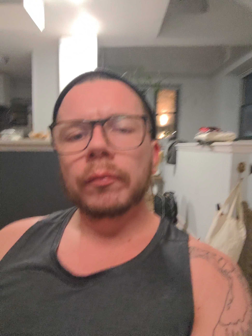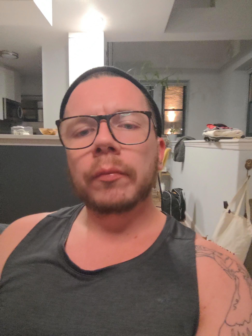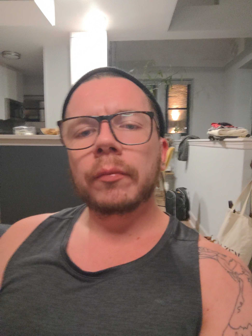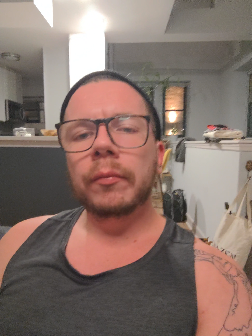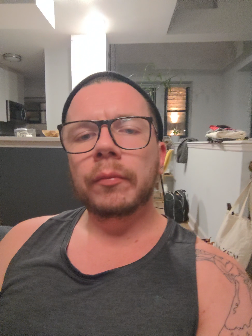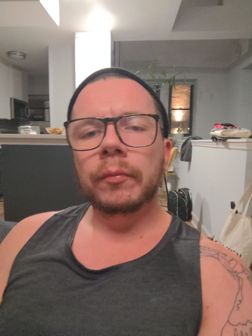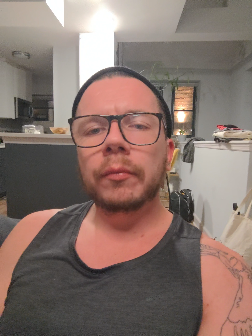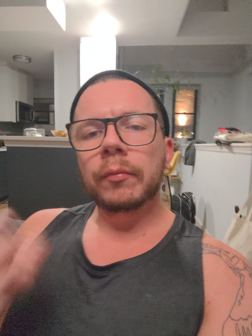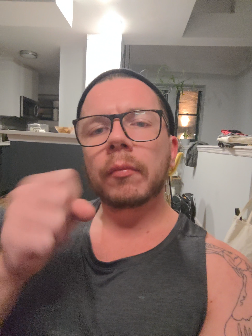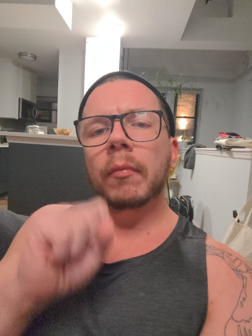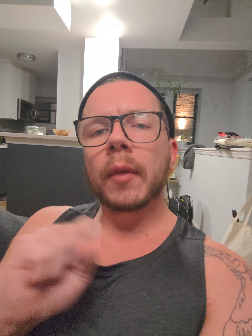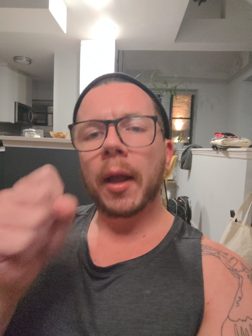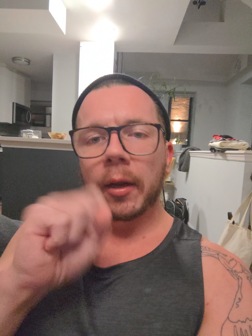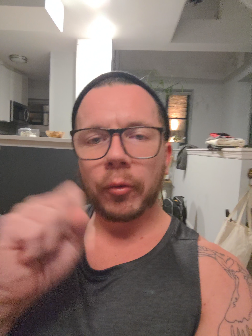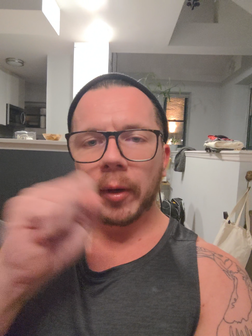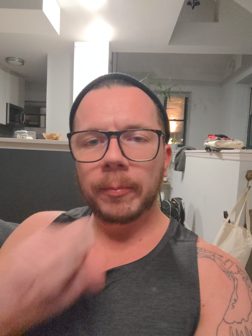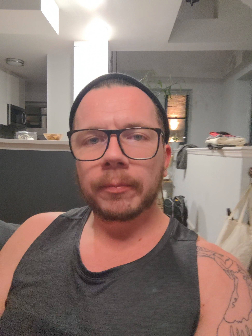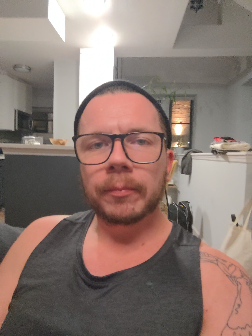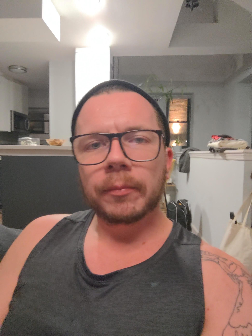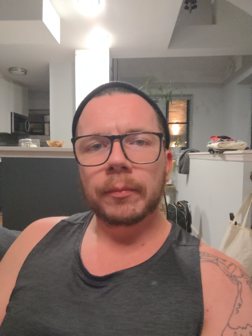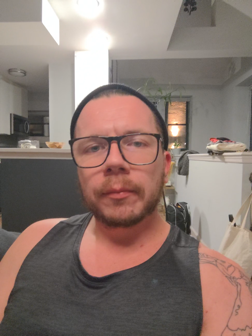ice cream